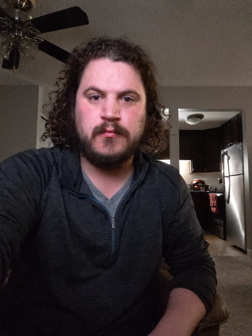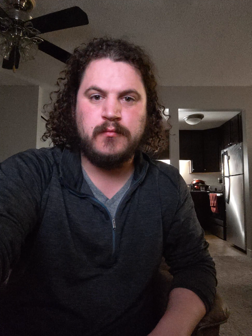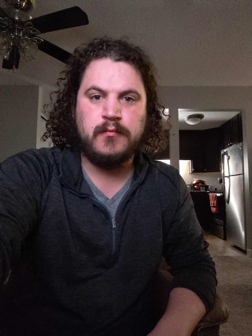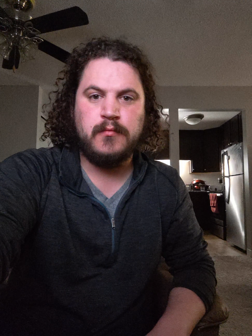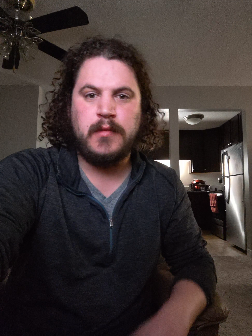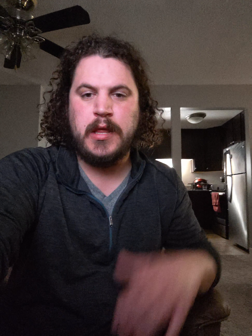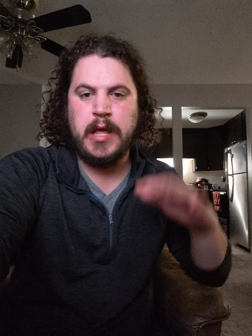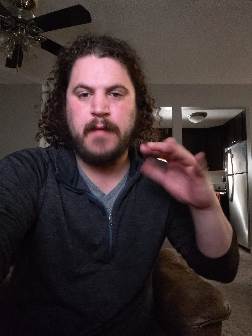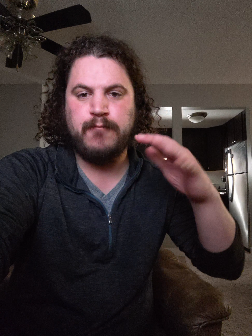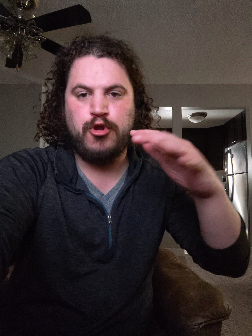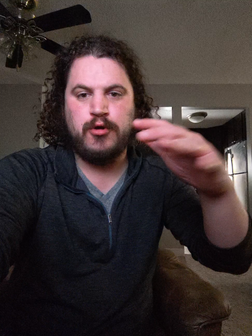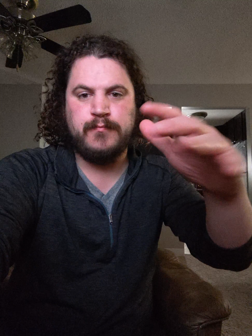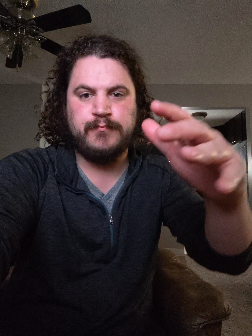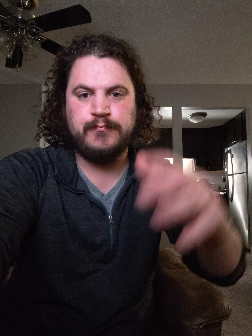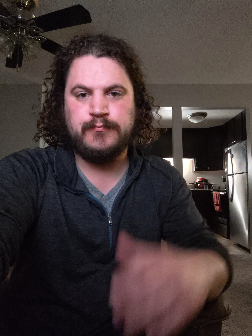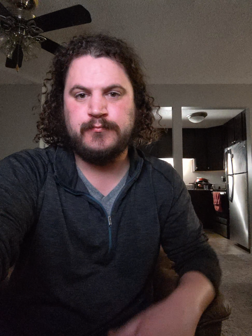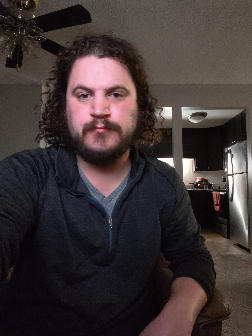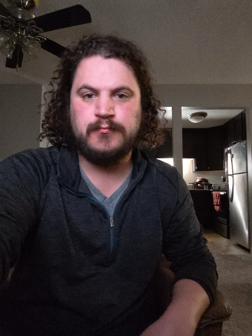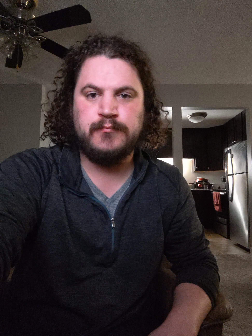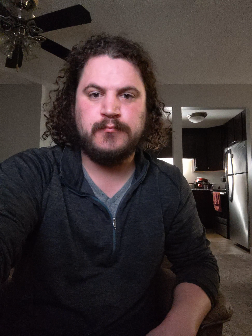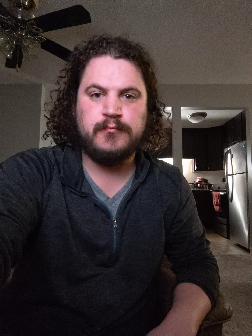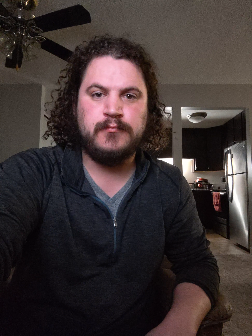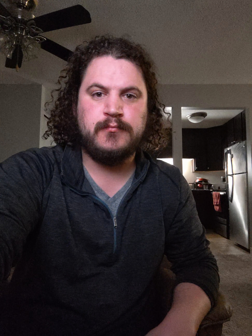helicopter